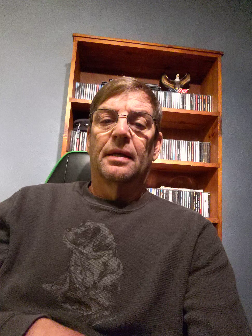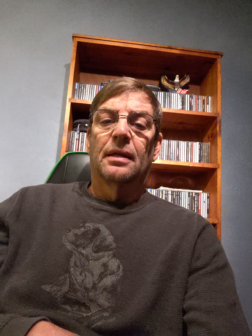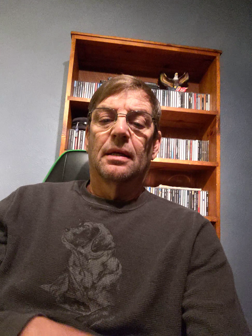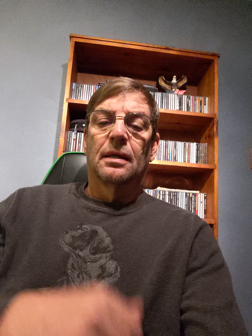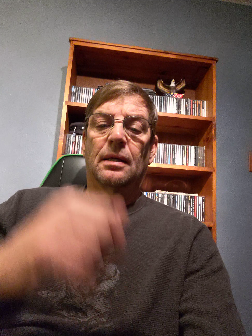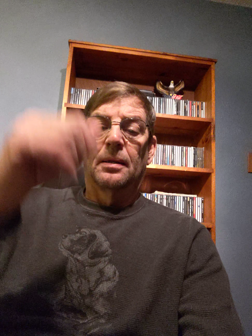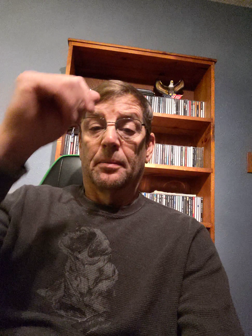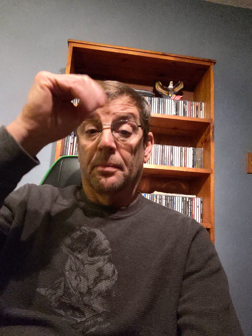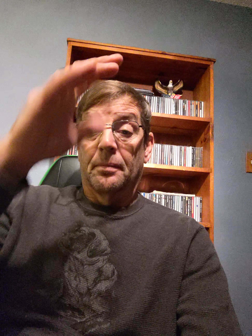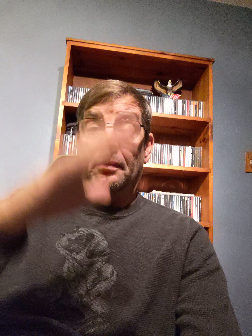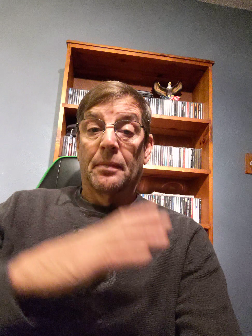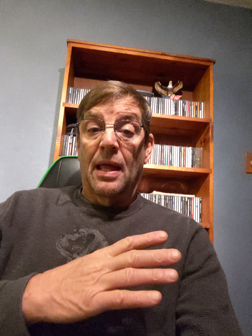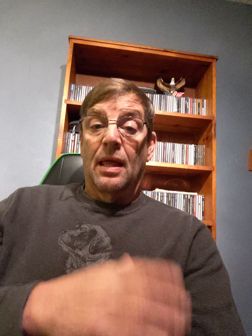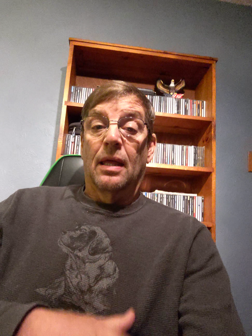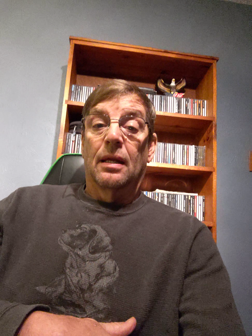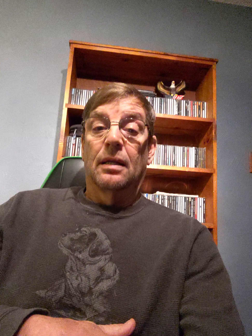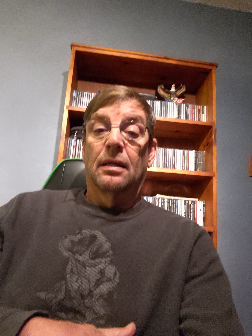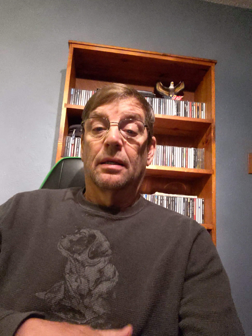man